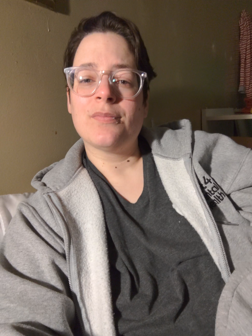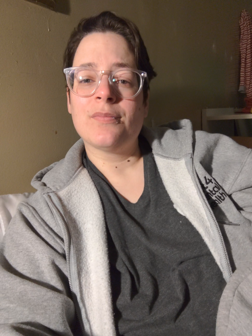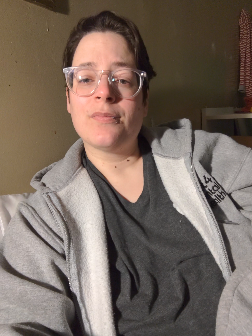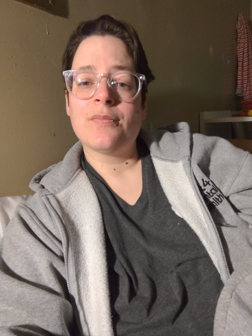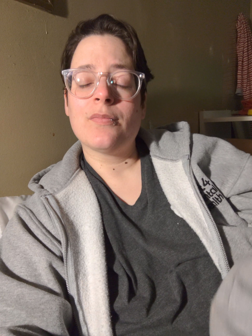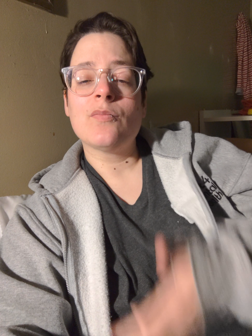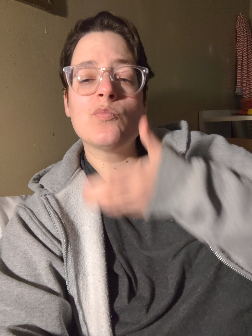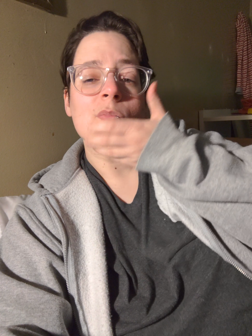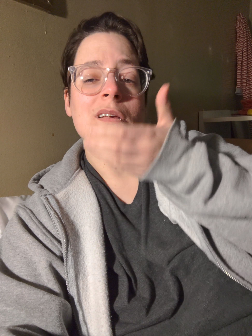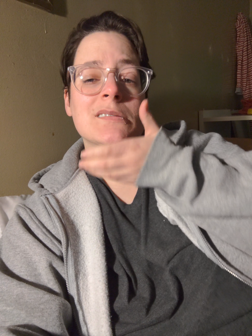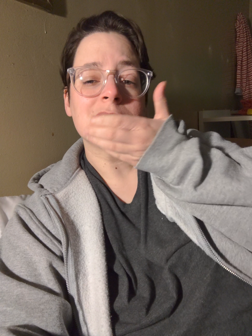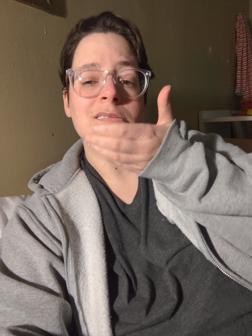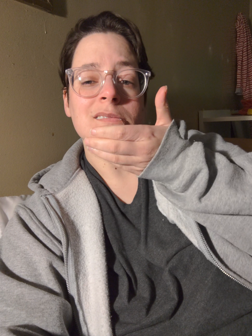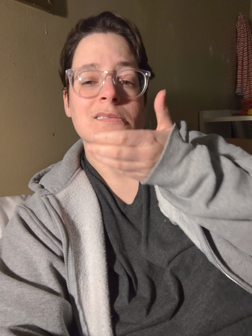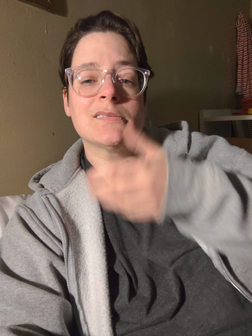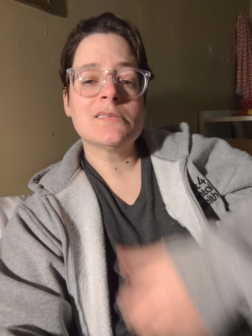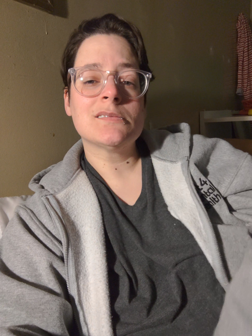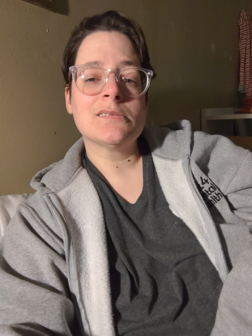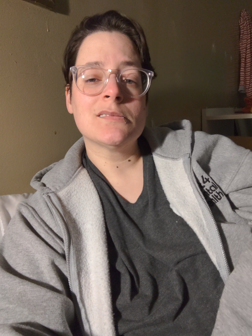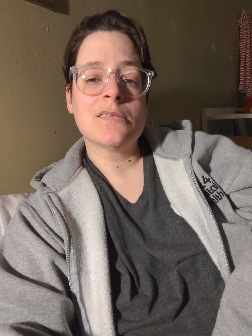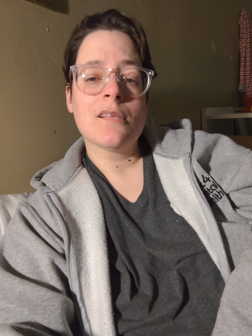grass